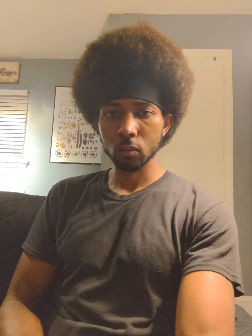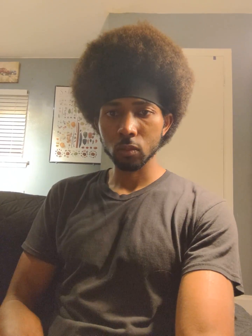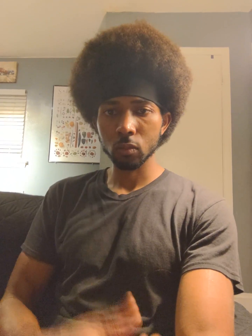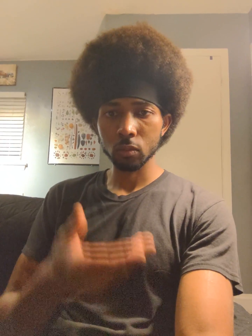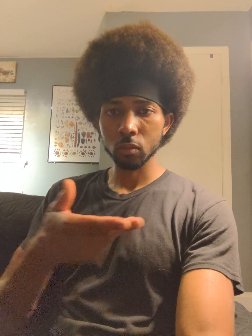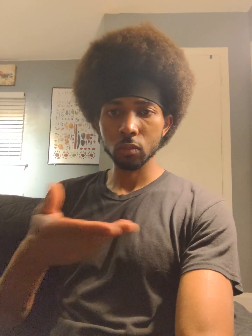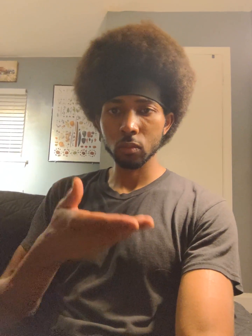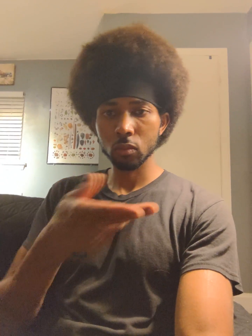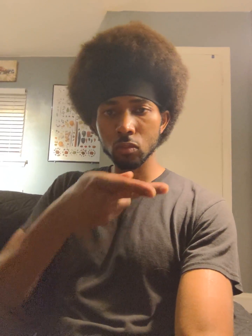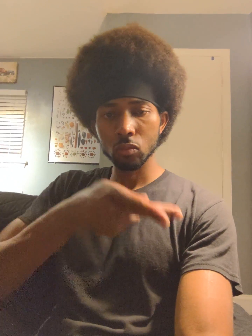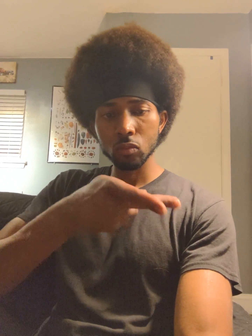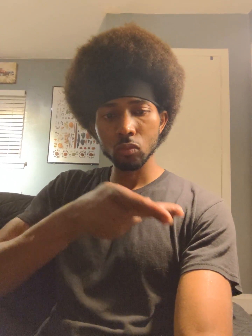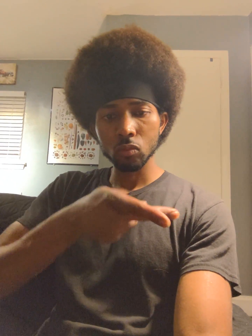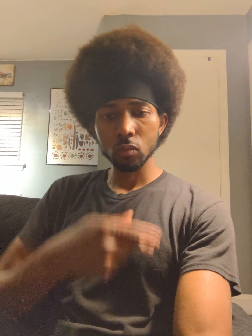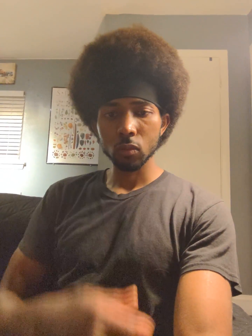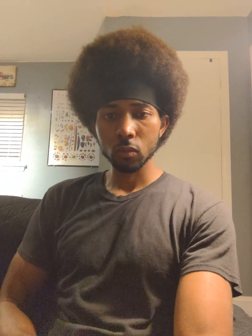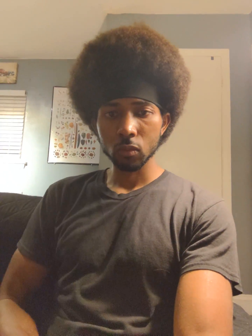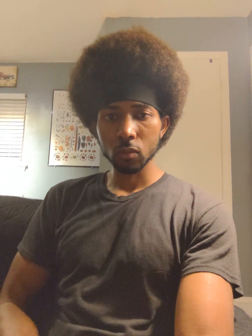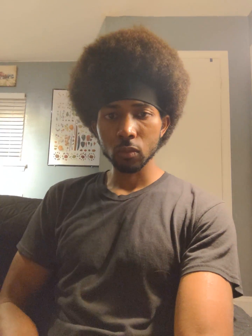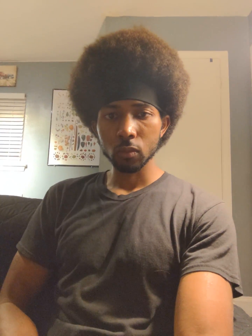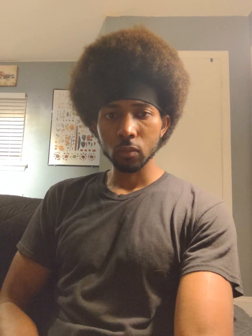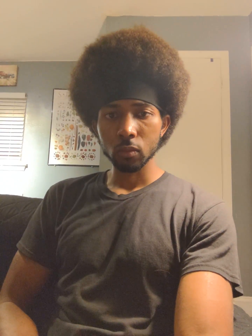babysitter